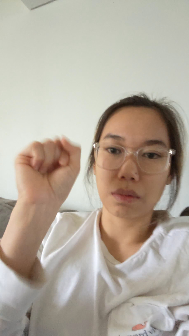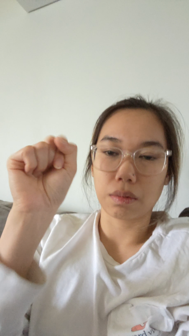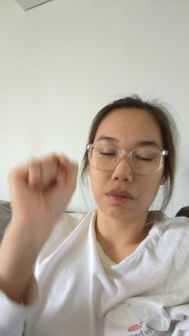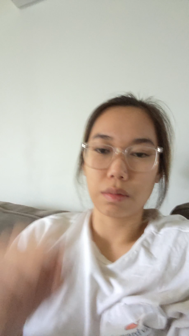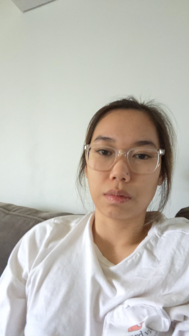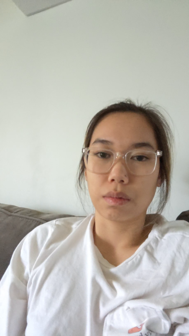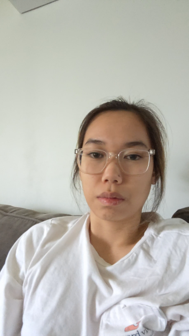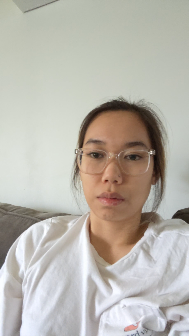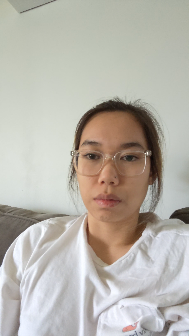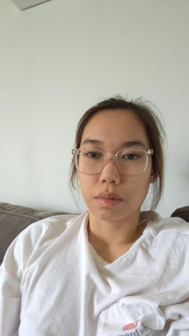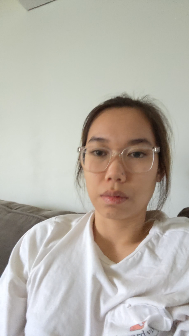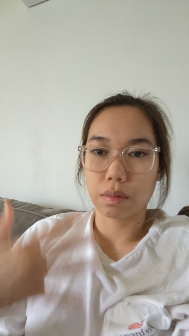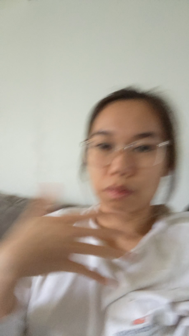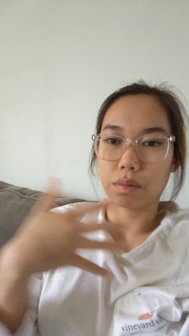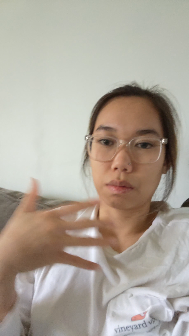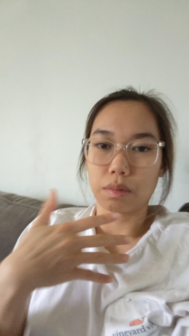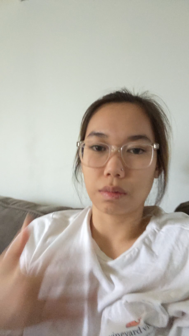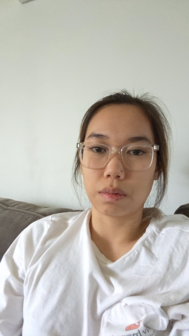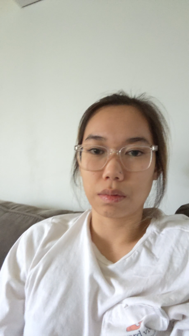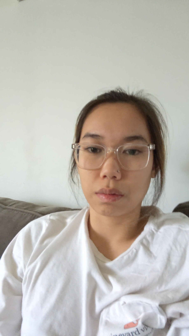scared